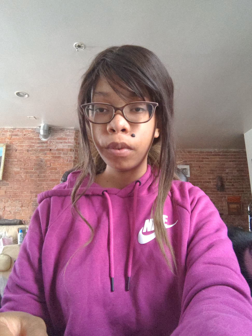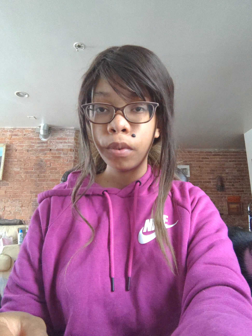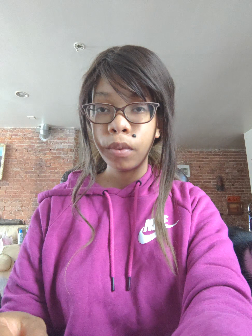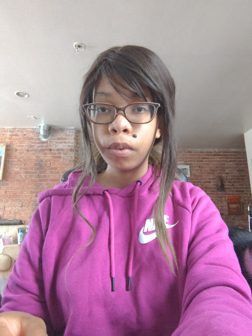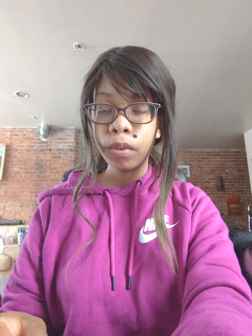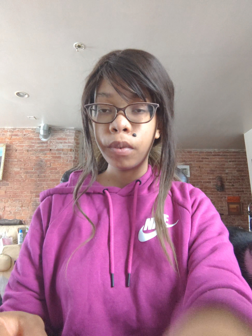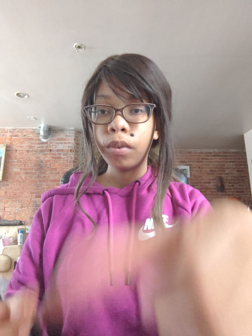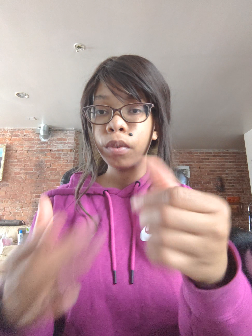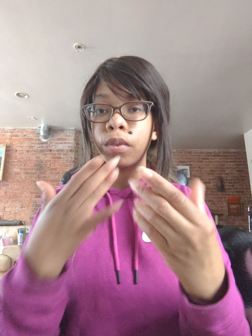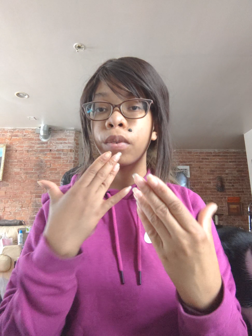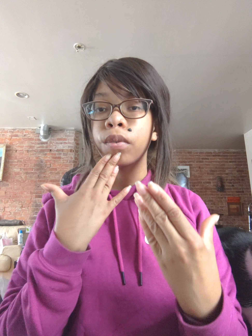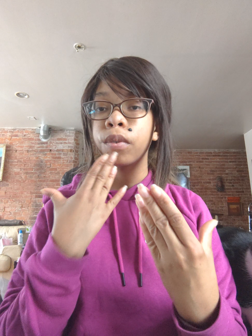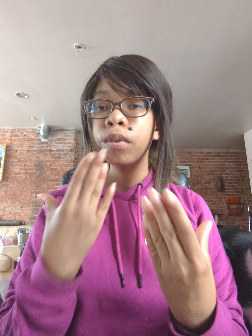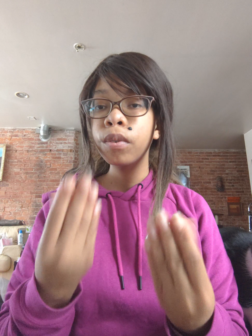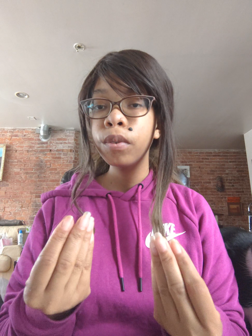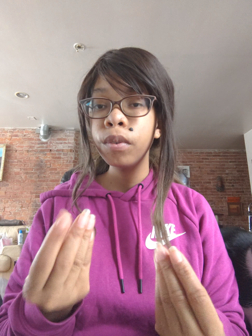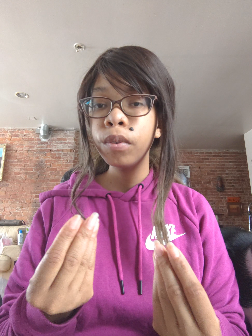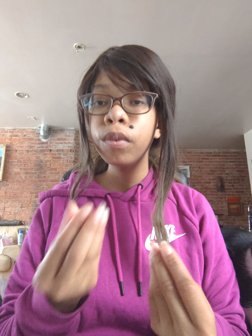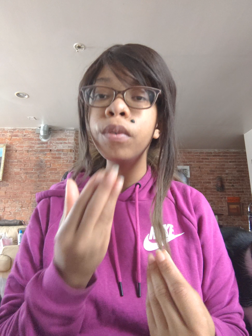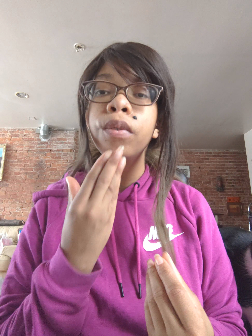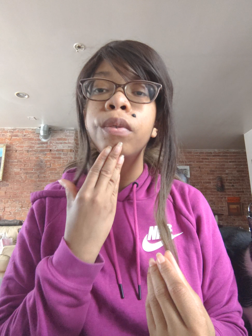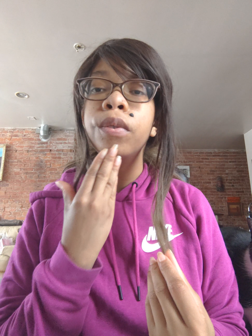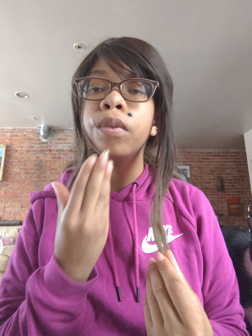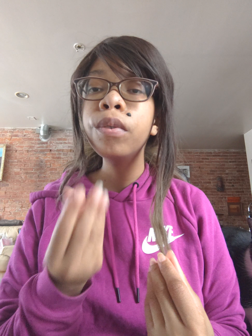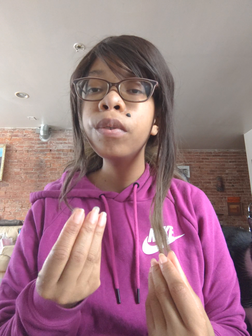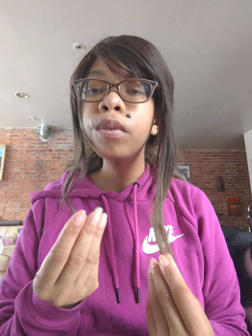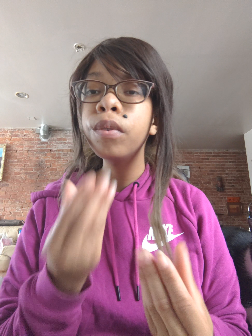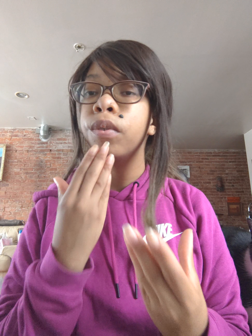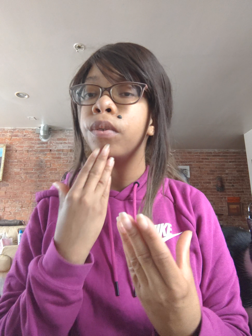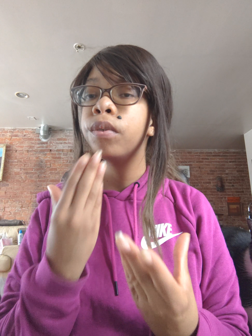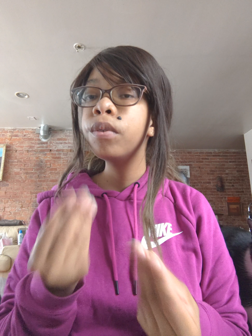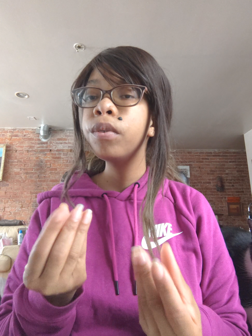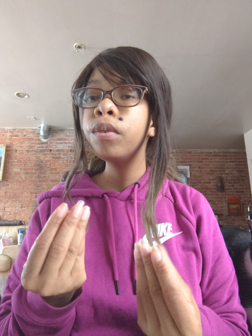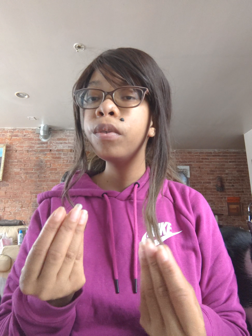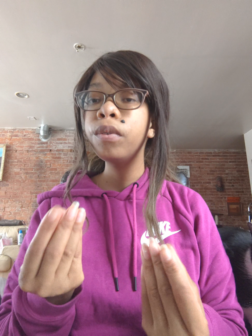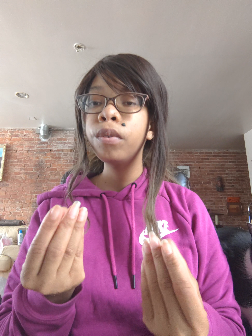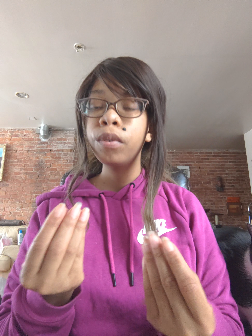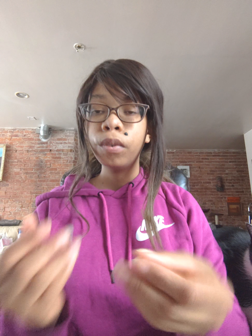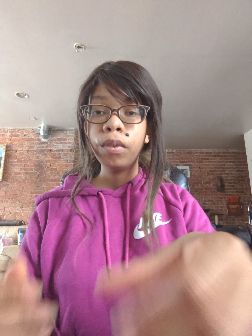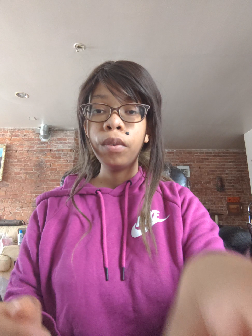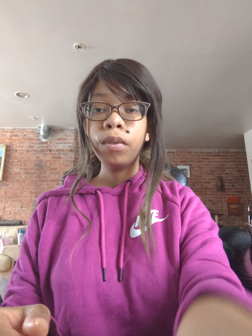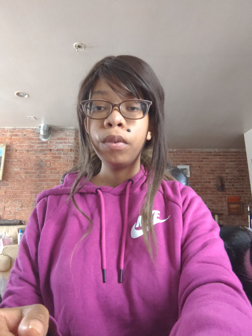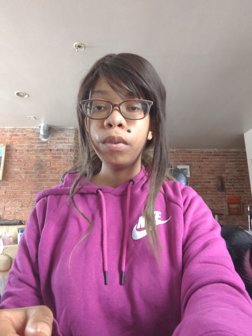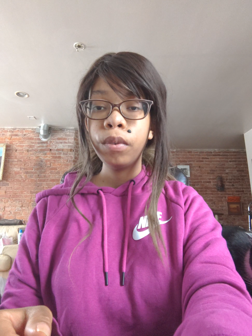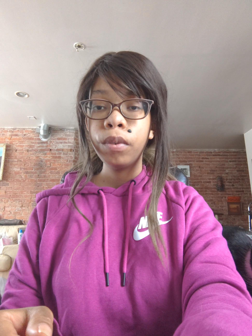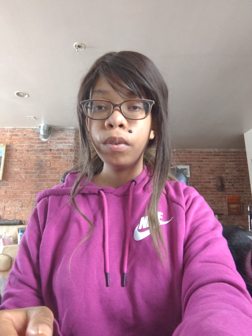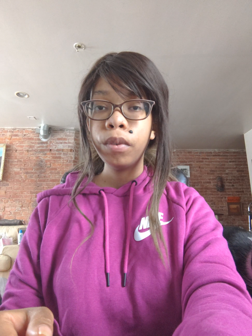wet